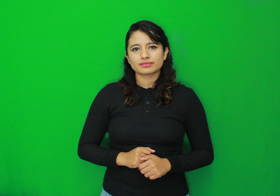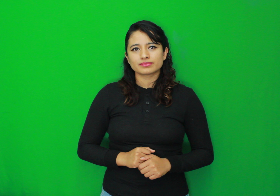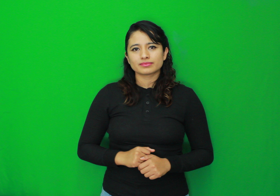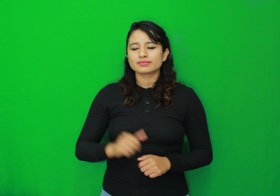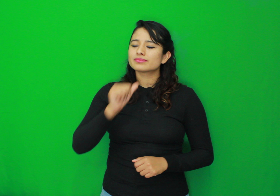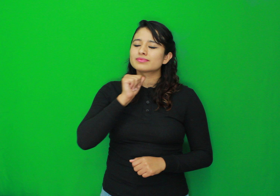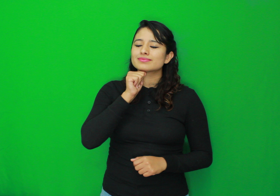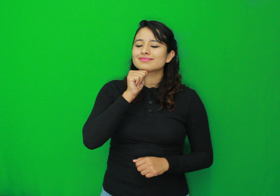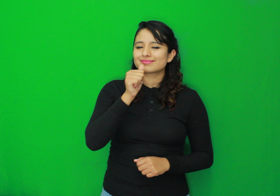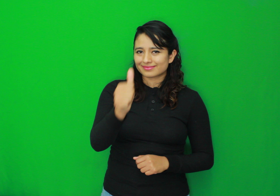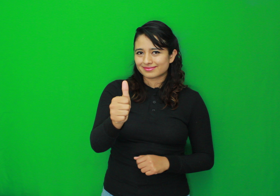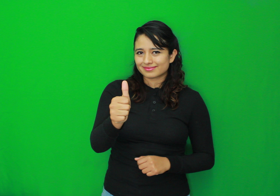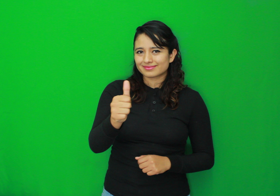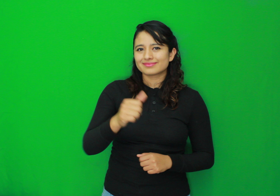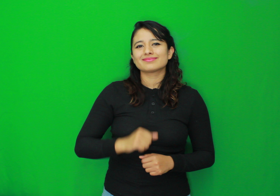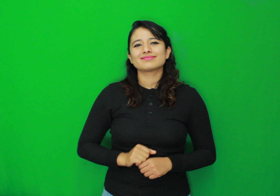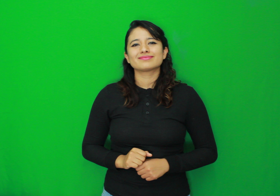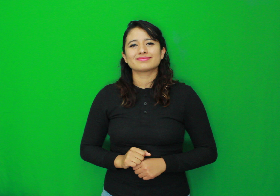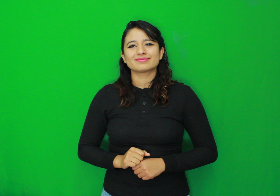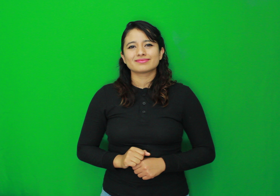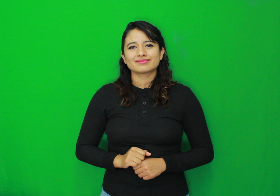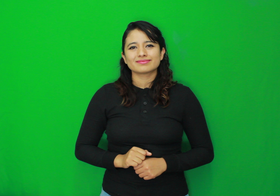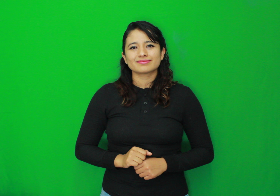nada